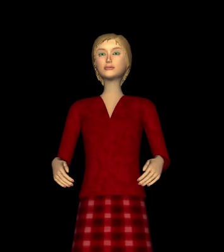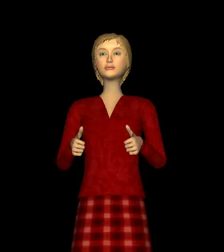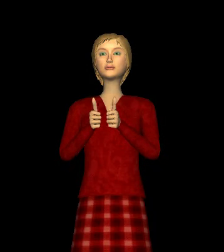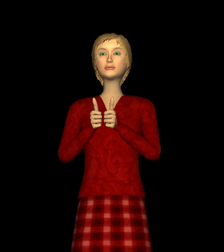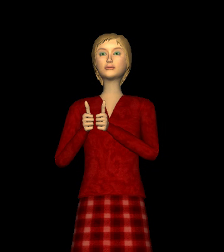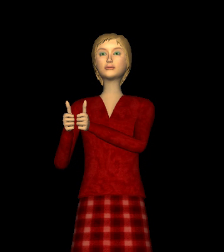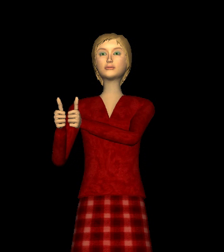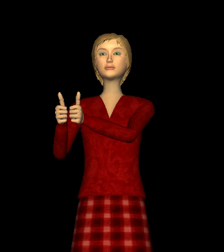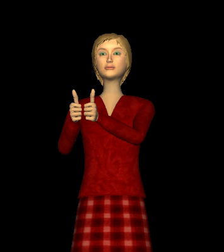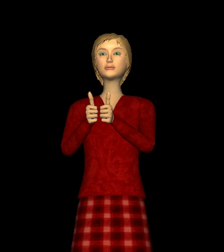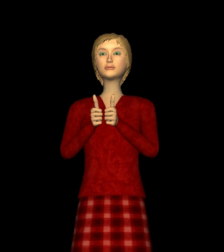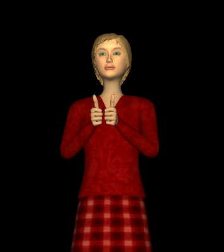معا